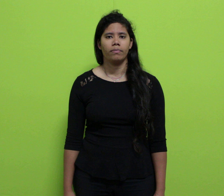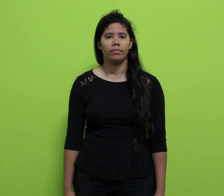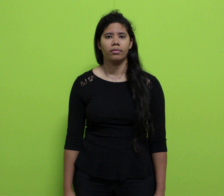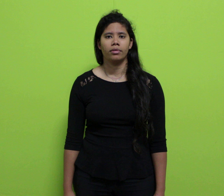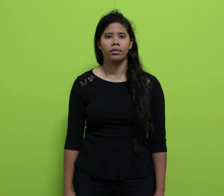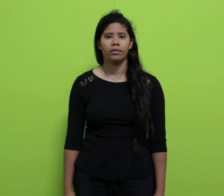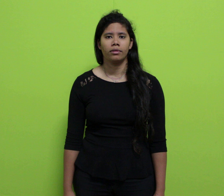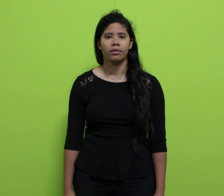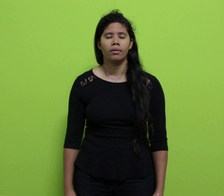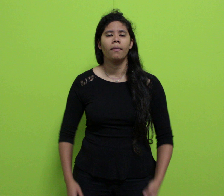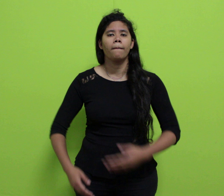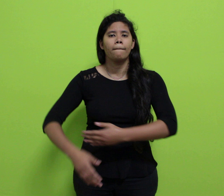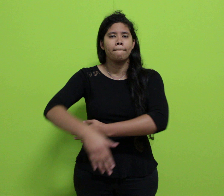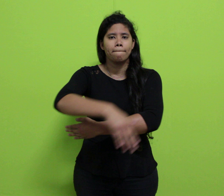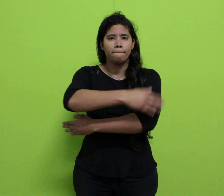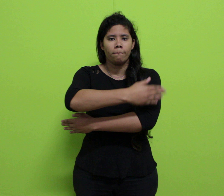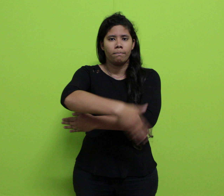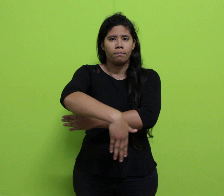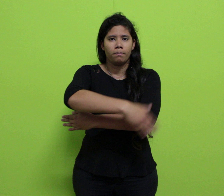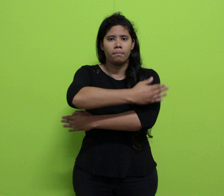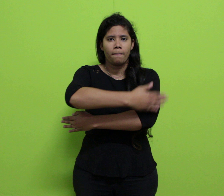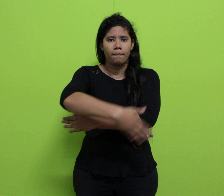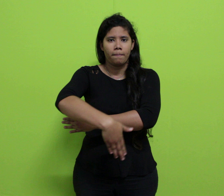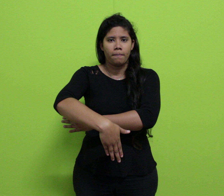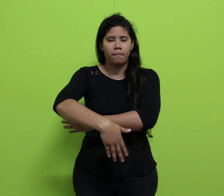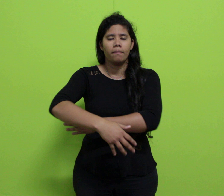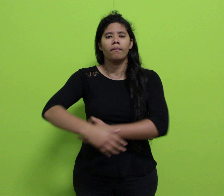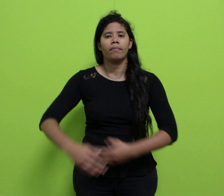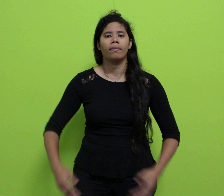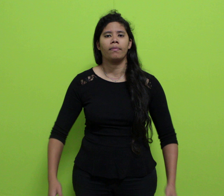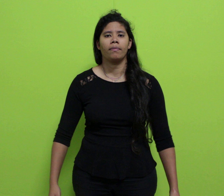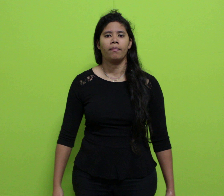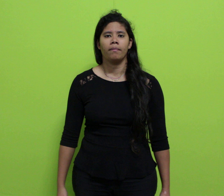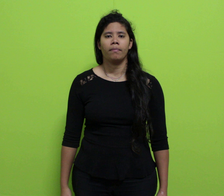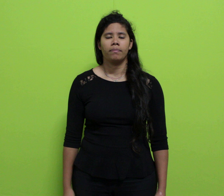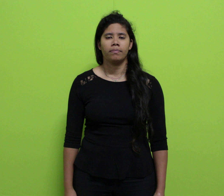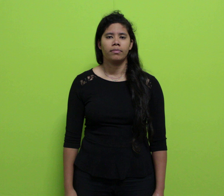esquina